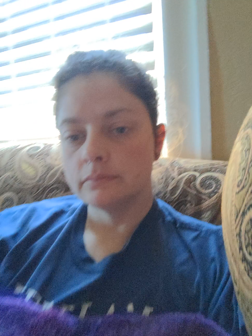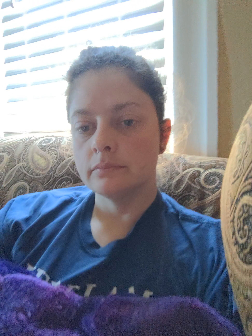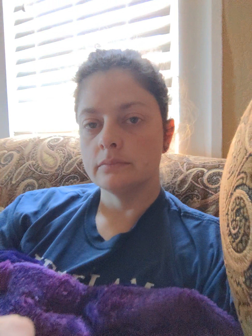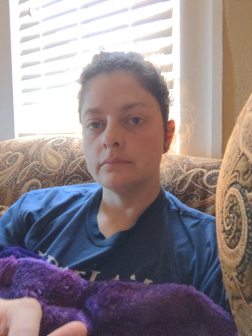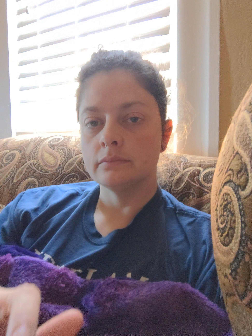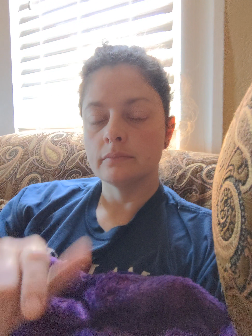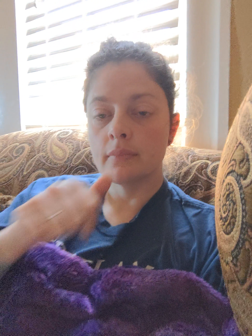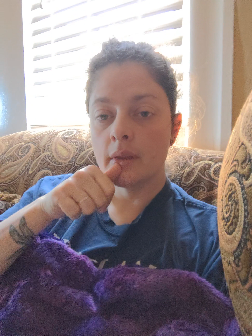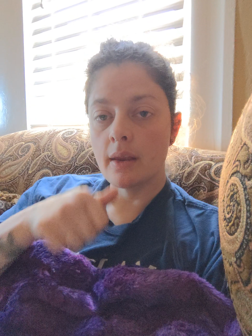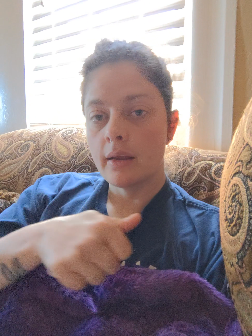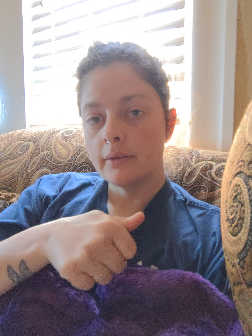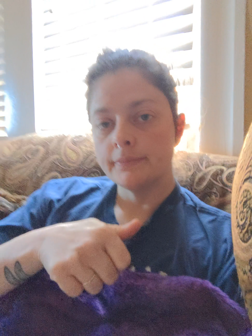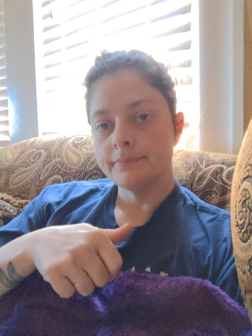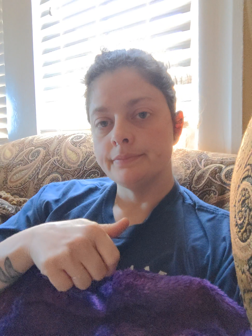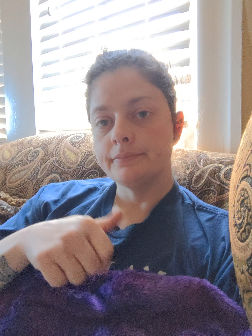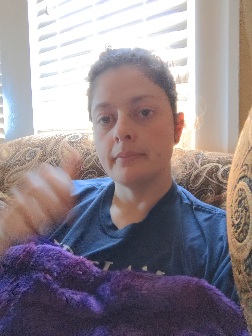hide